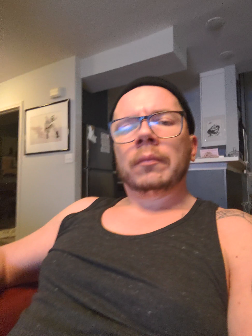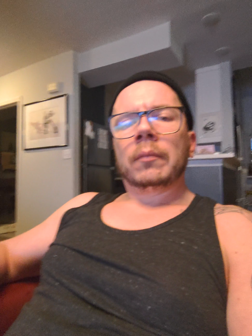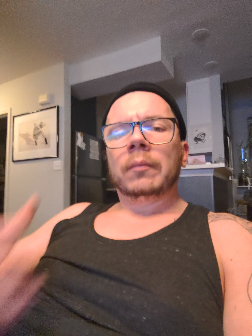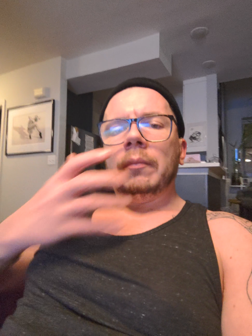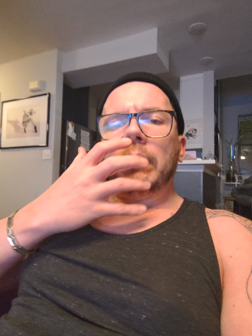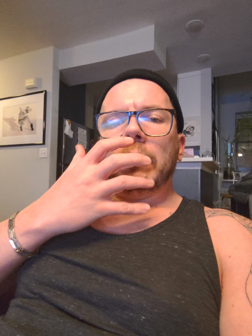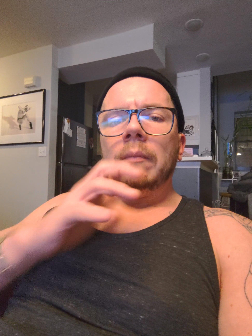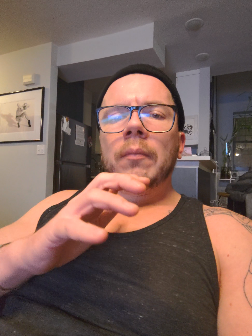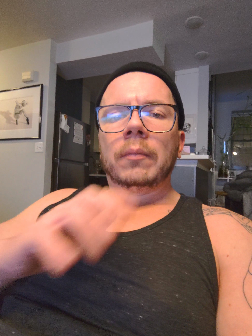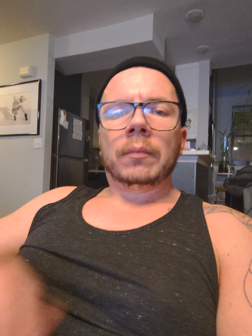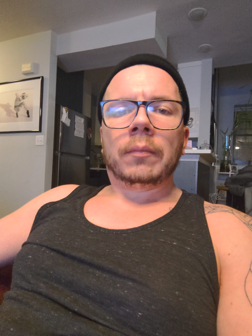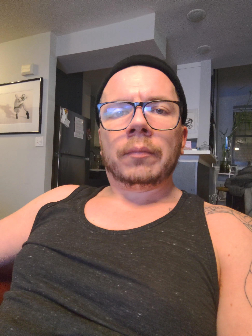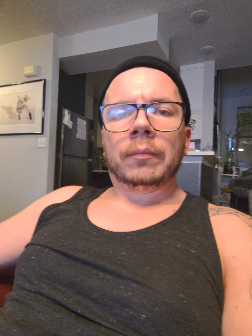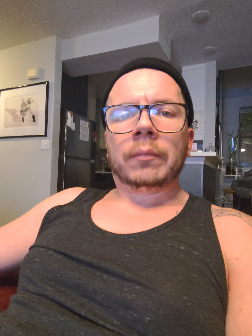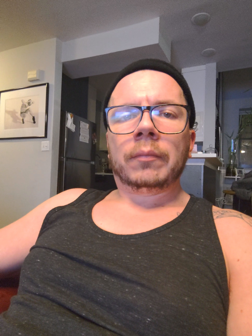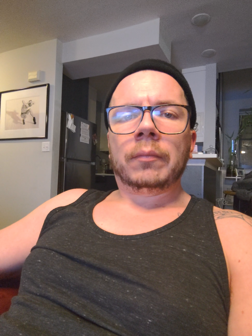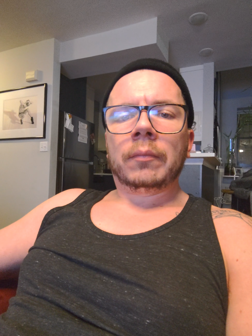hot